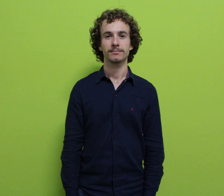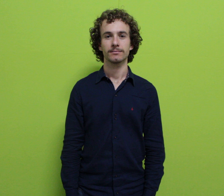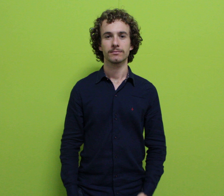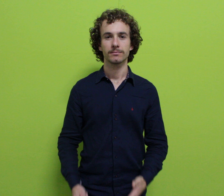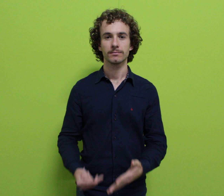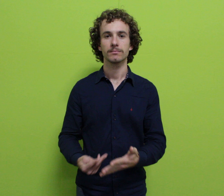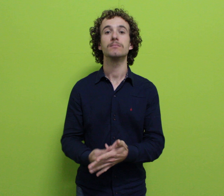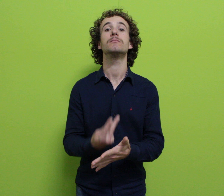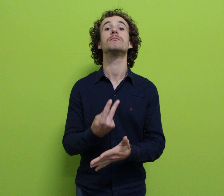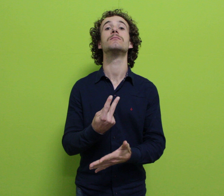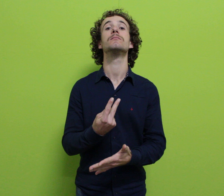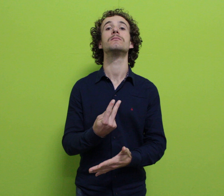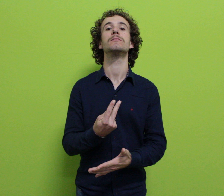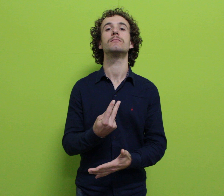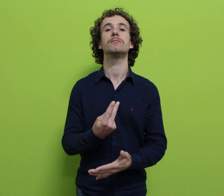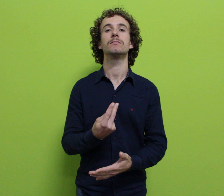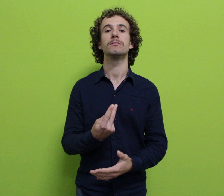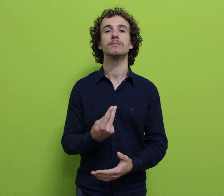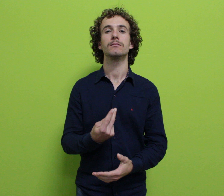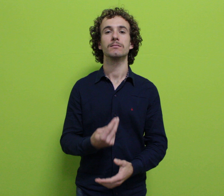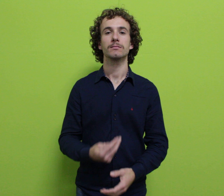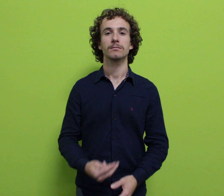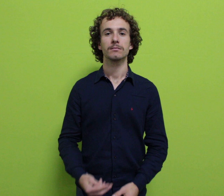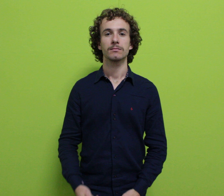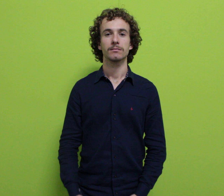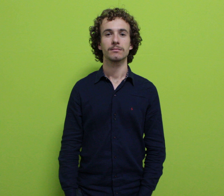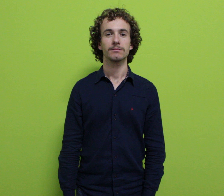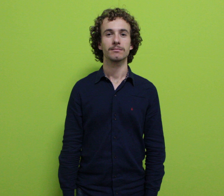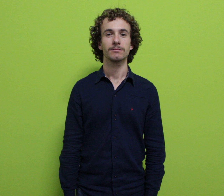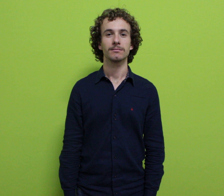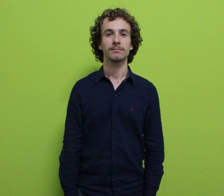acontecer